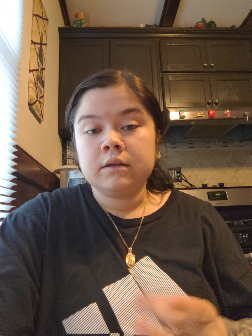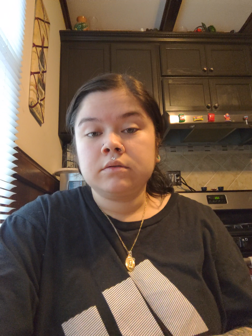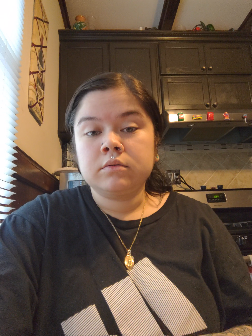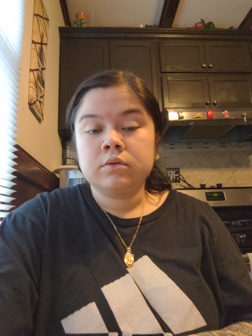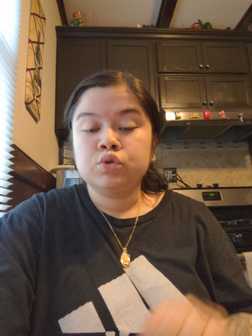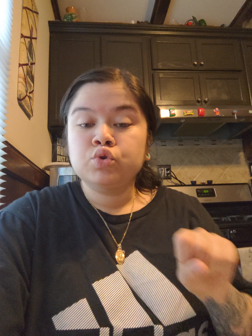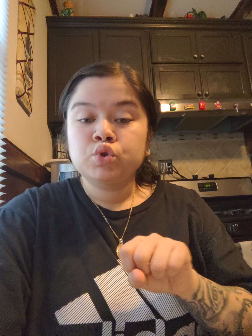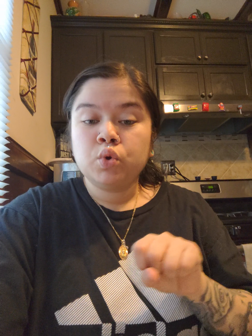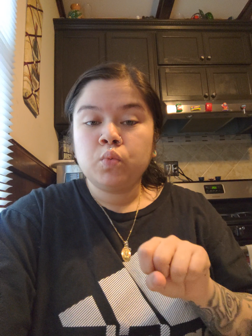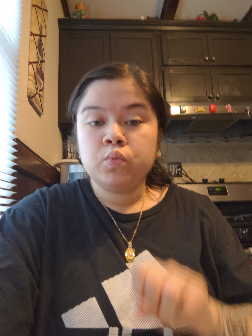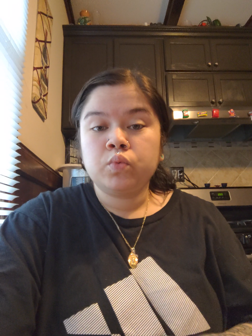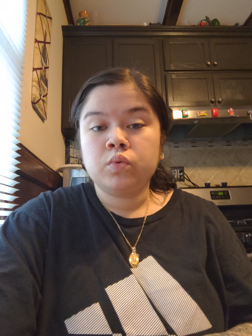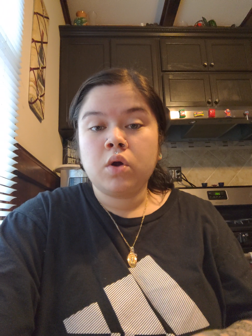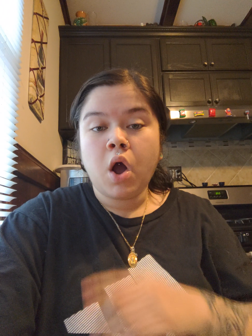shoe